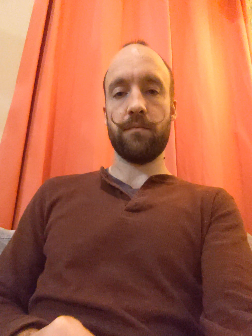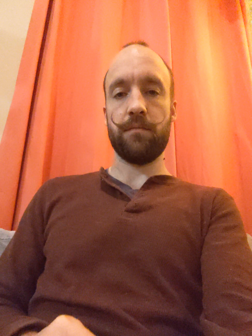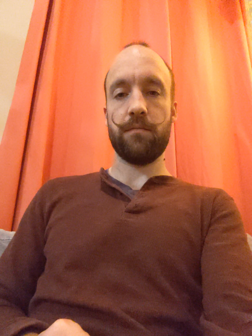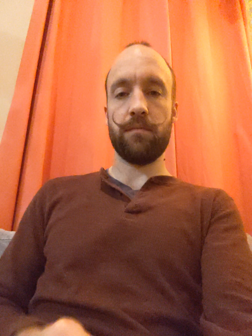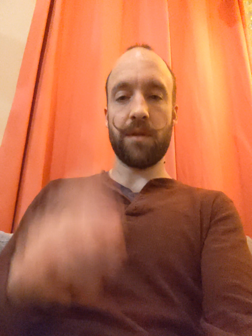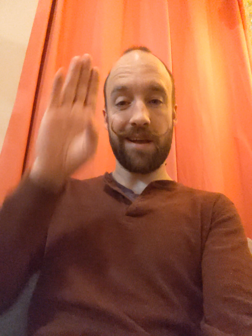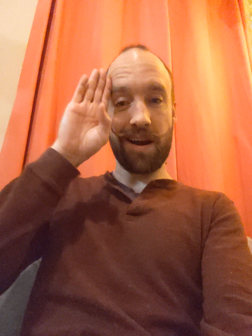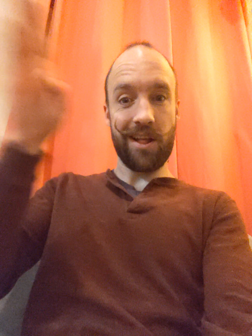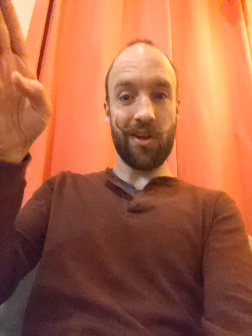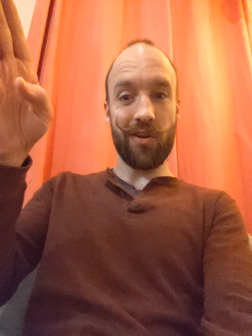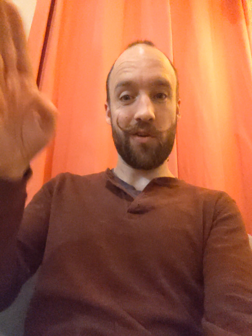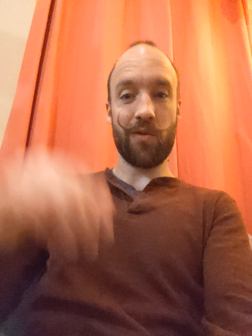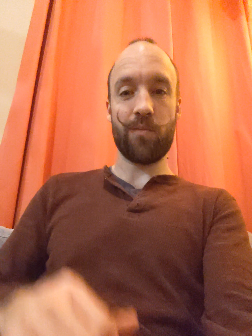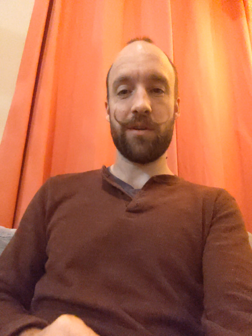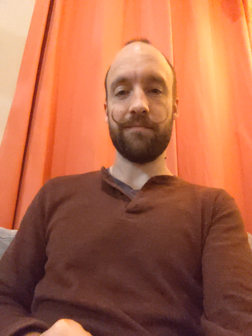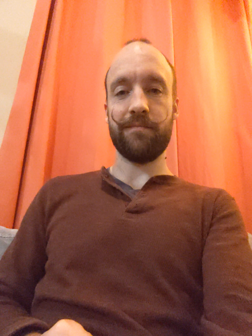hello